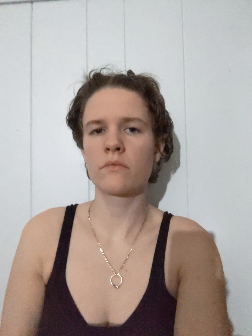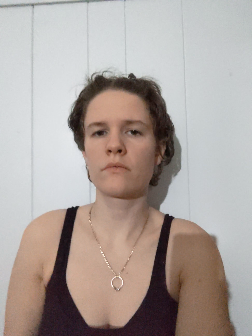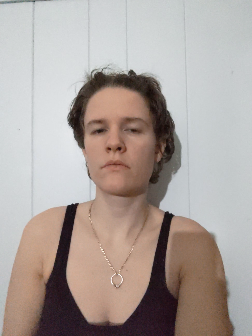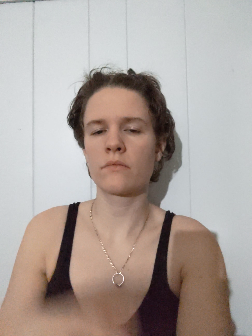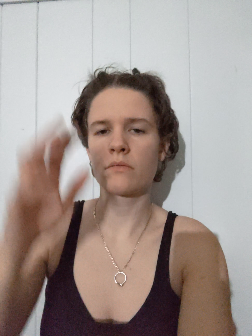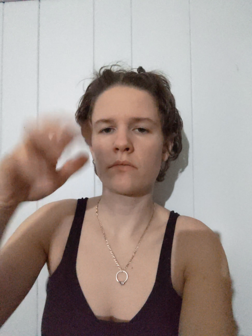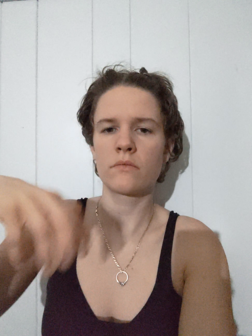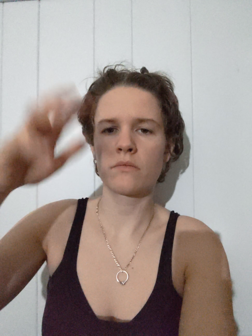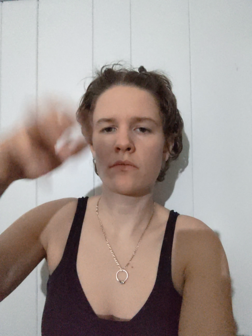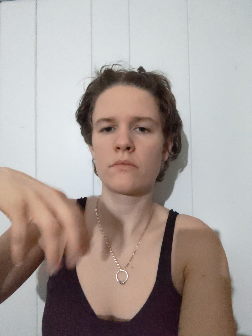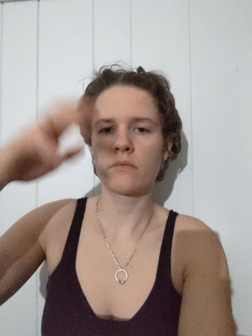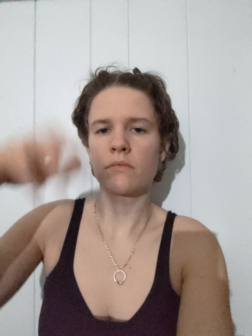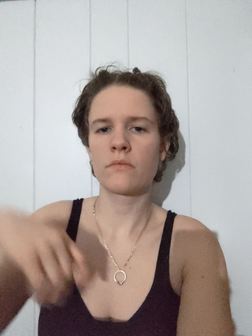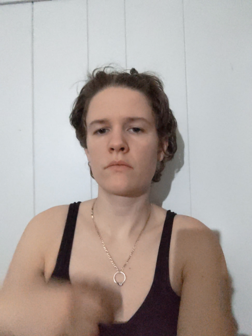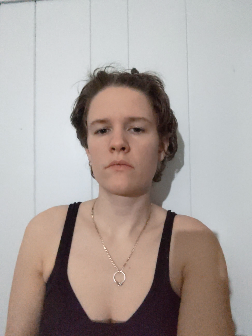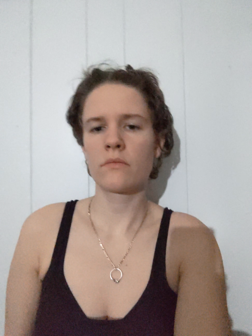rain